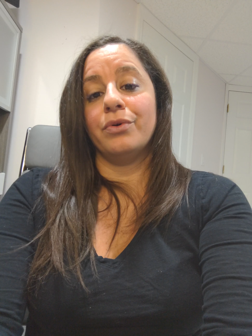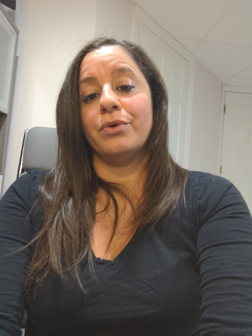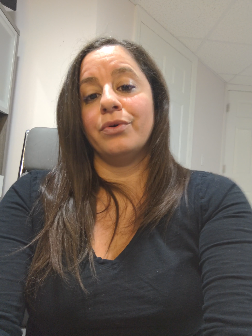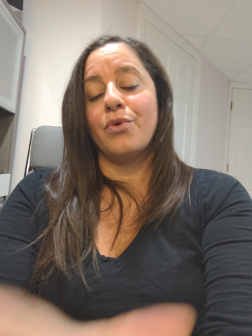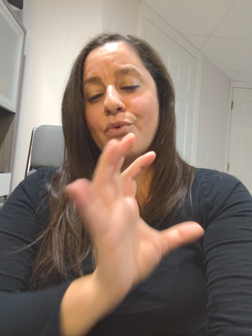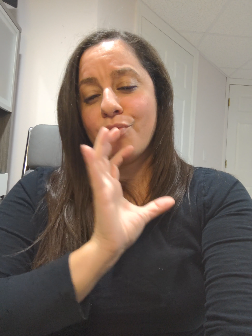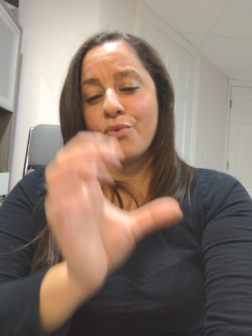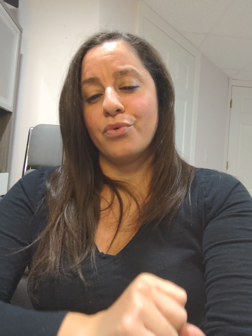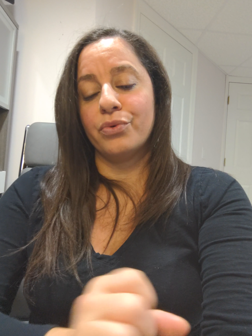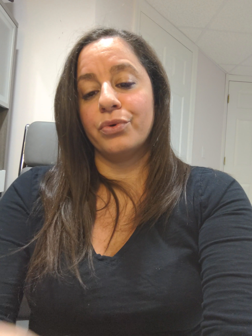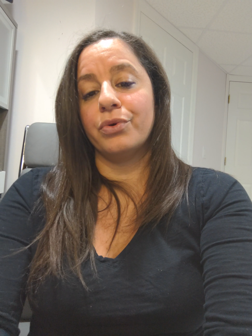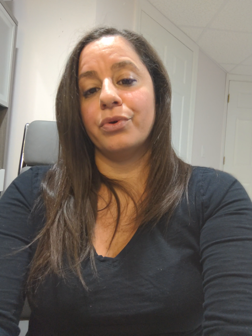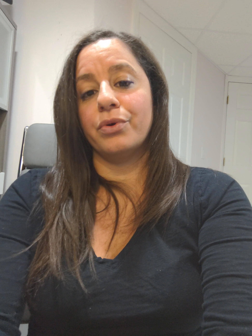old